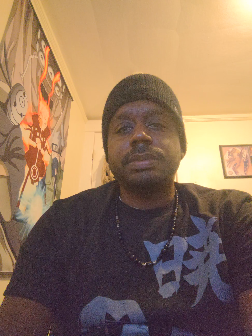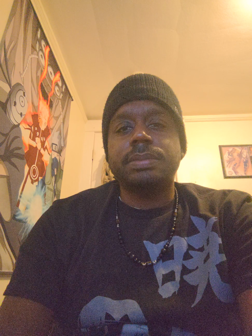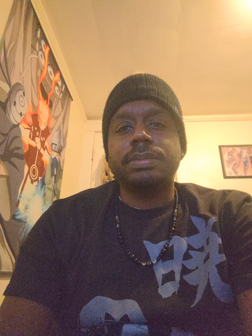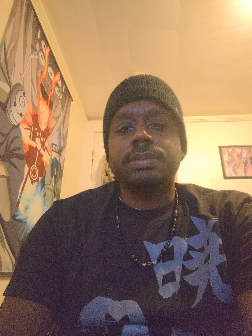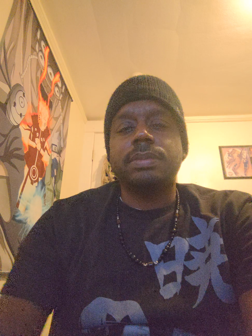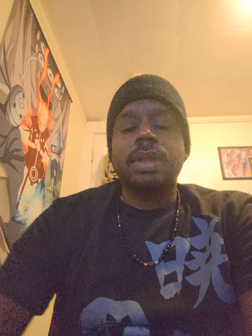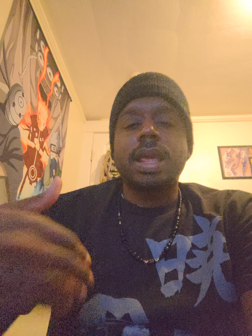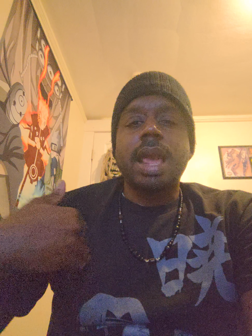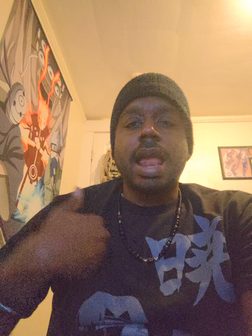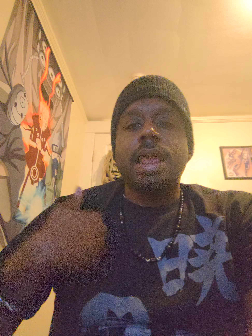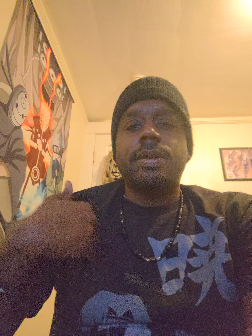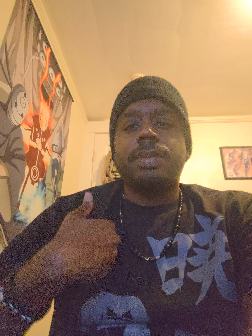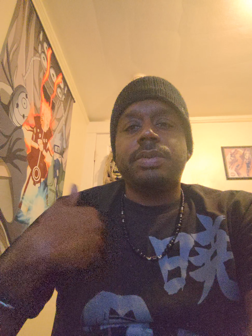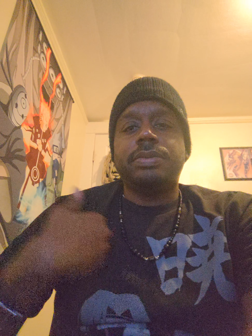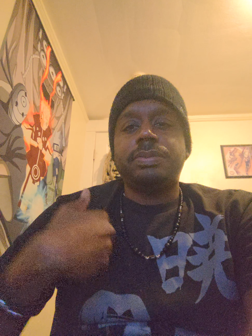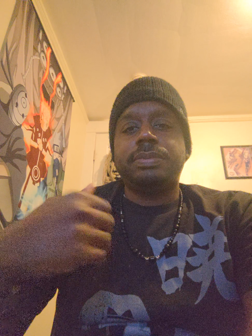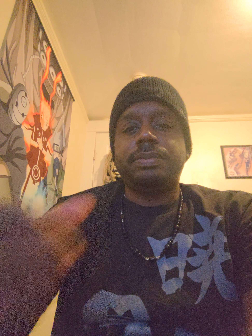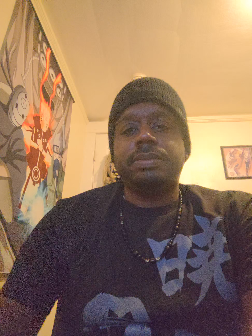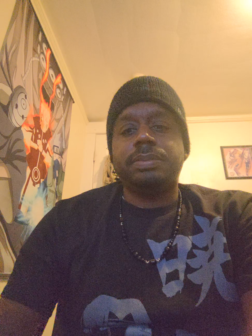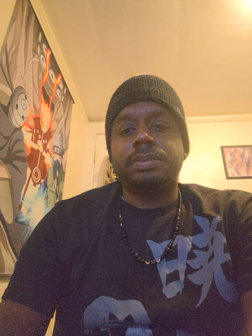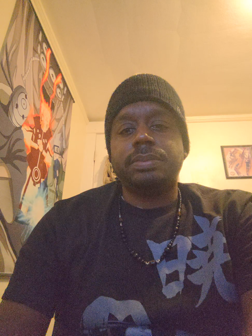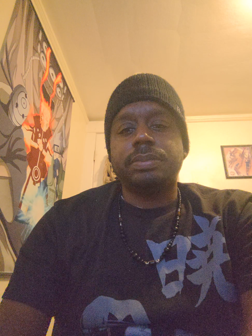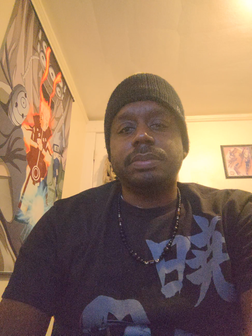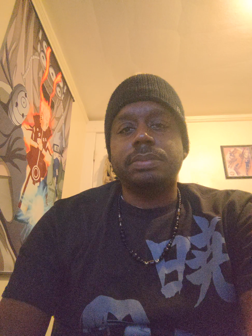animal